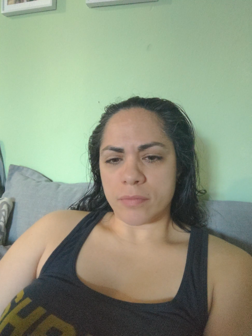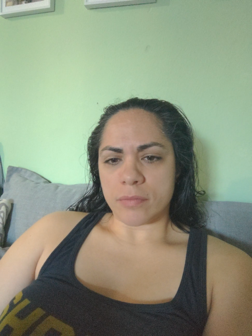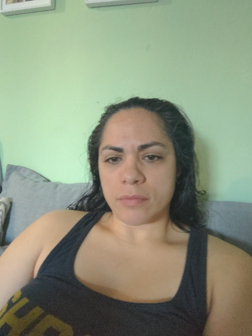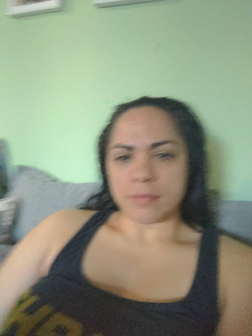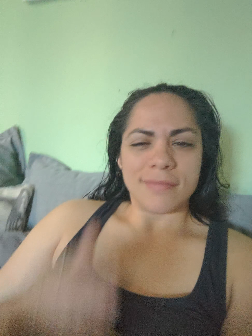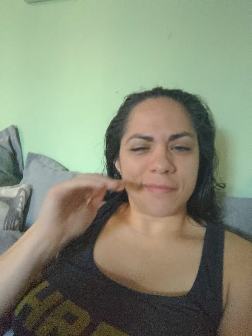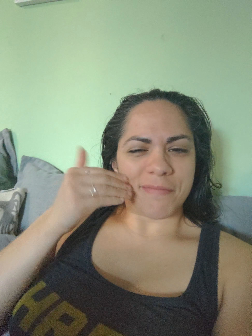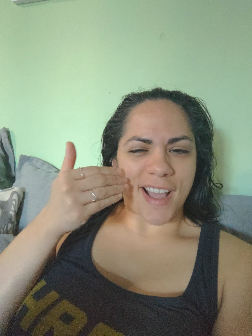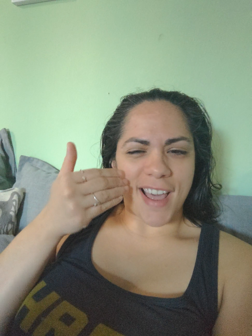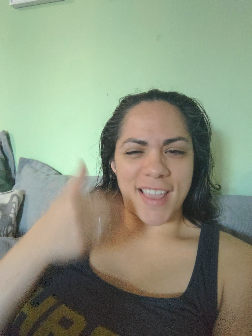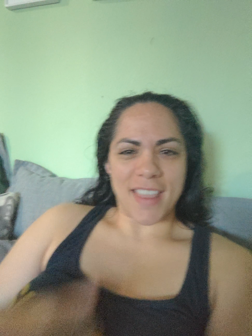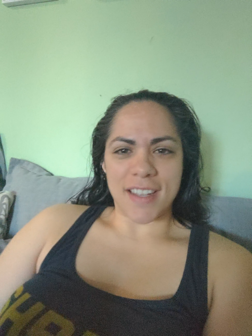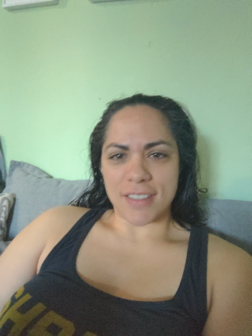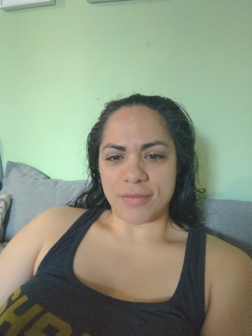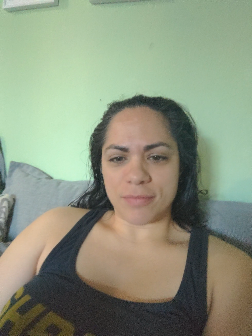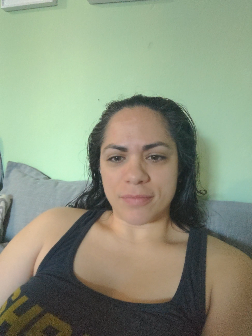smile